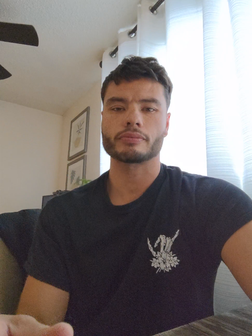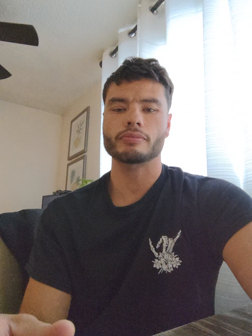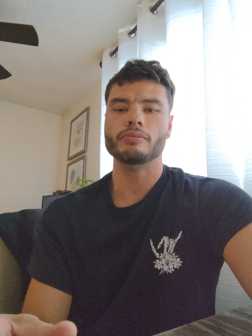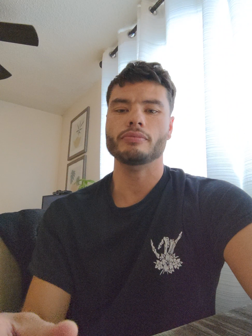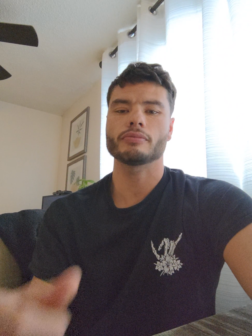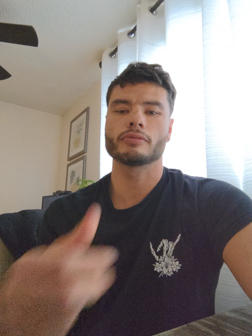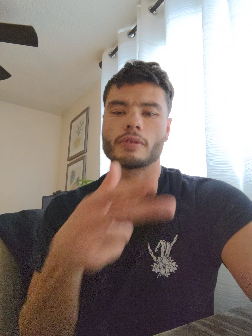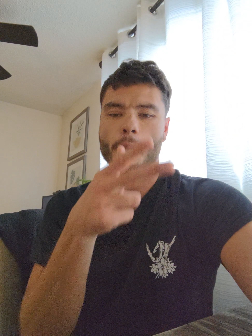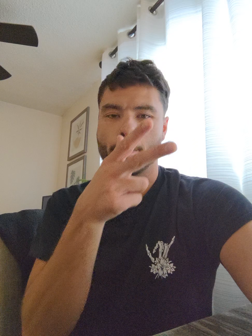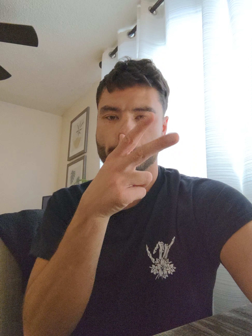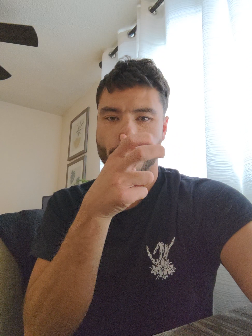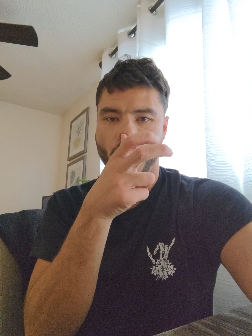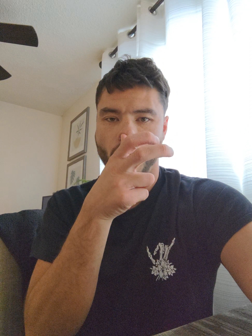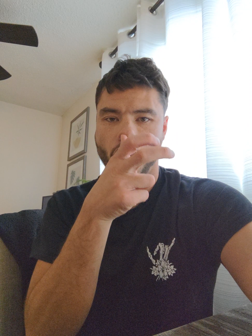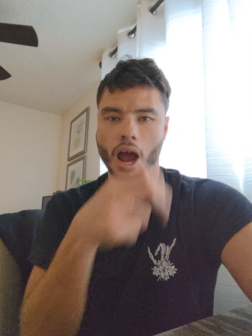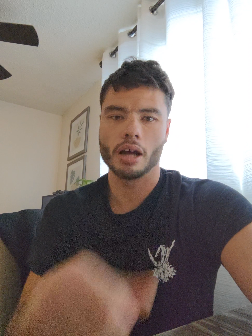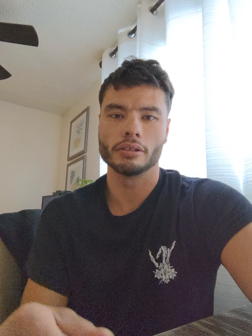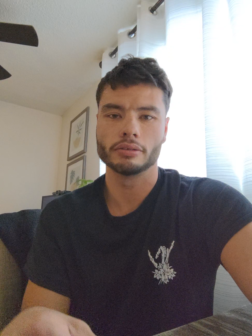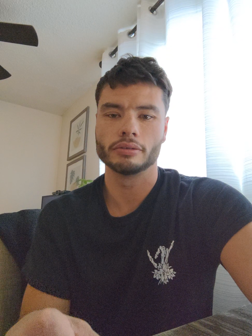bug